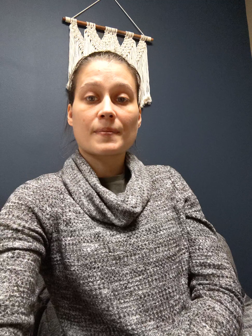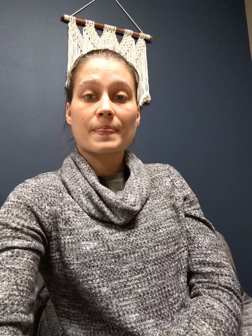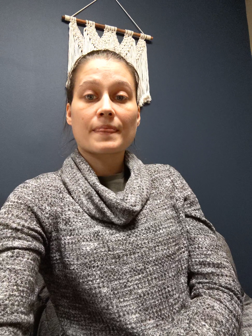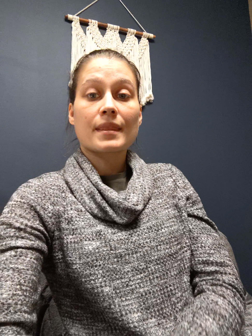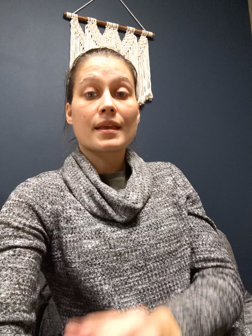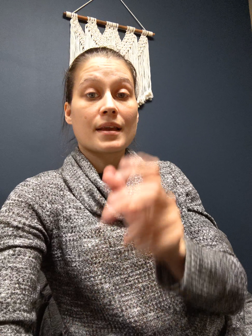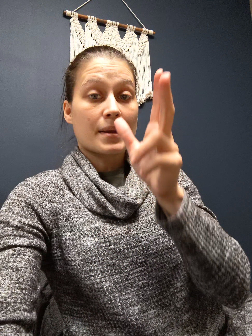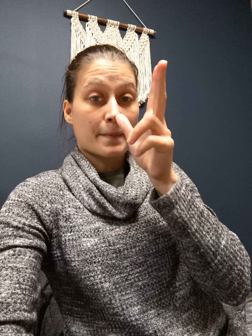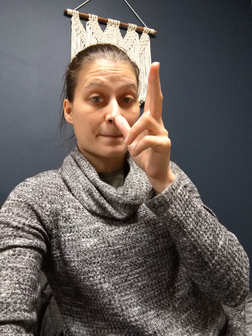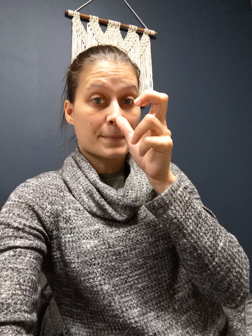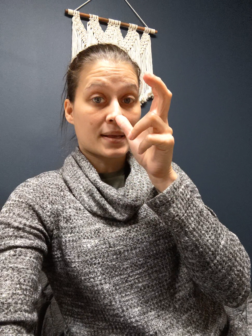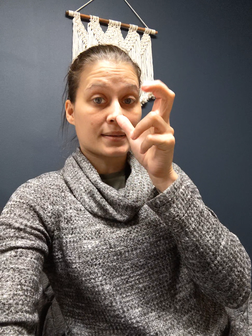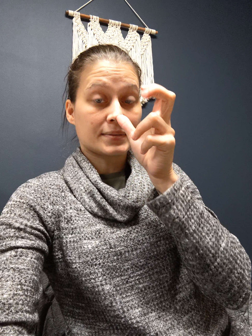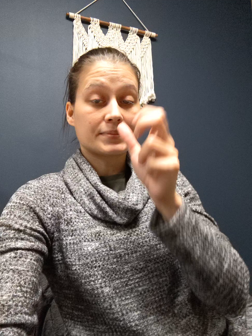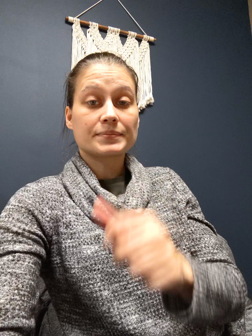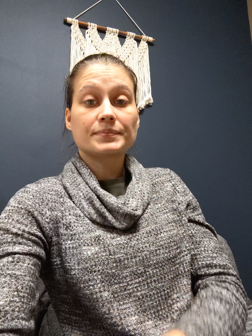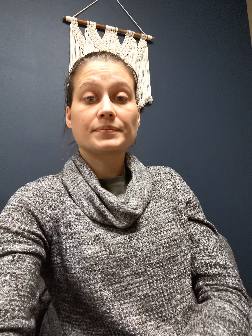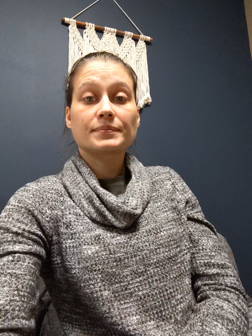bug